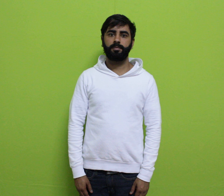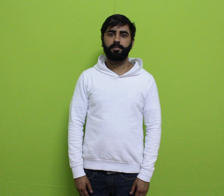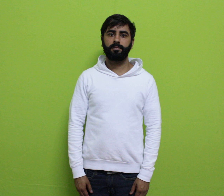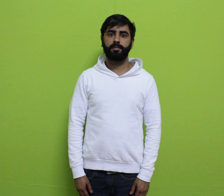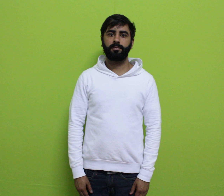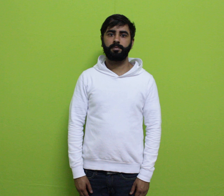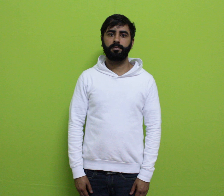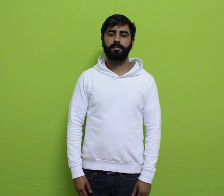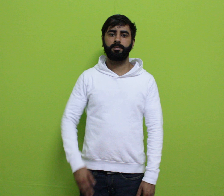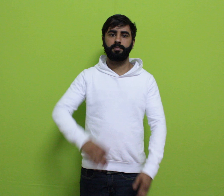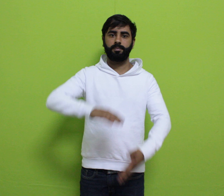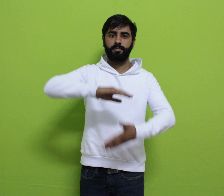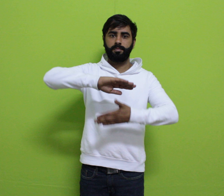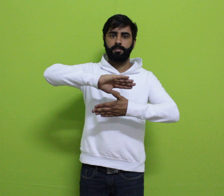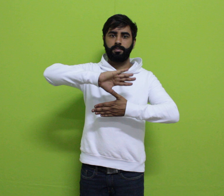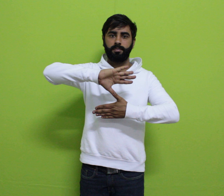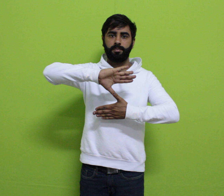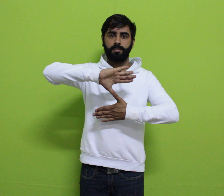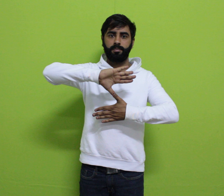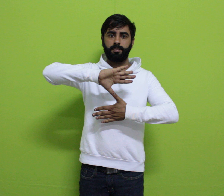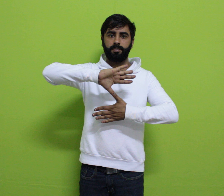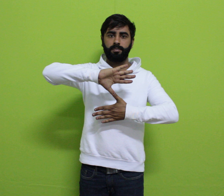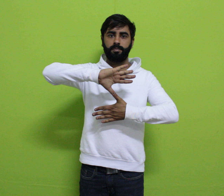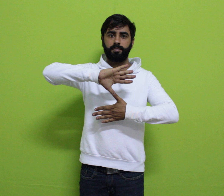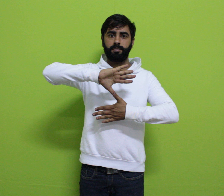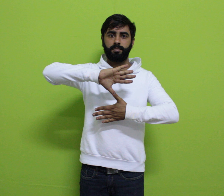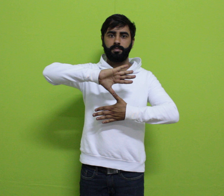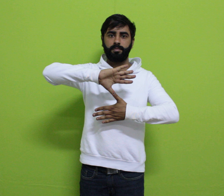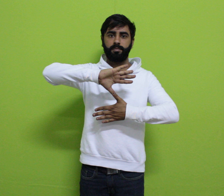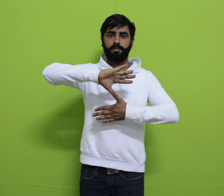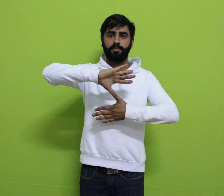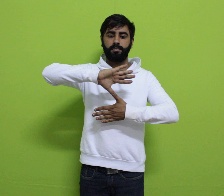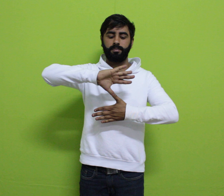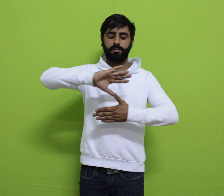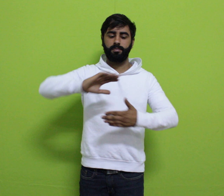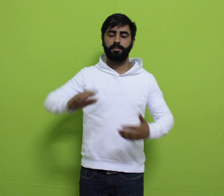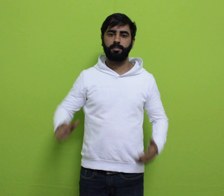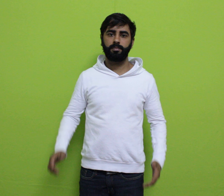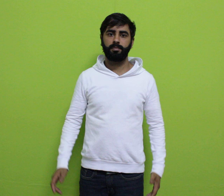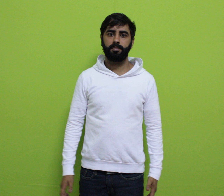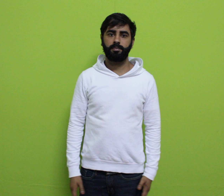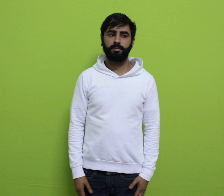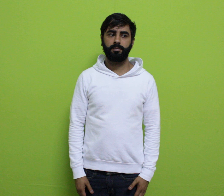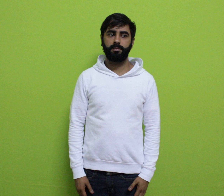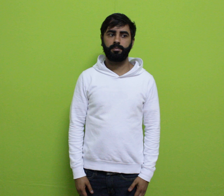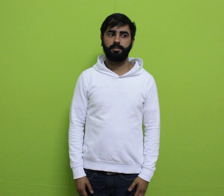América